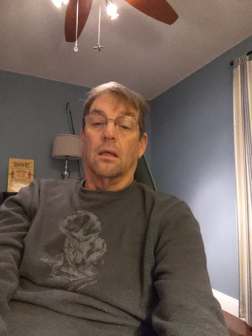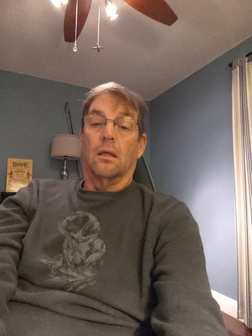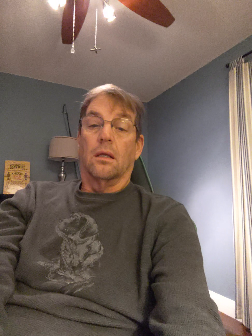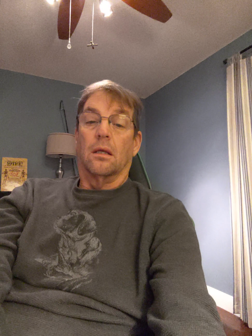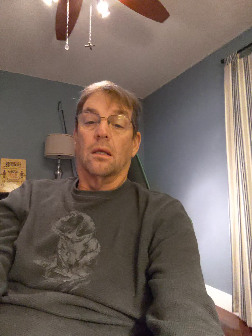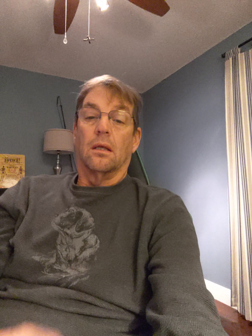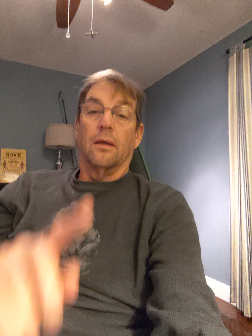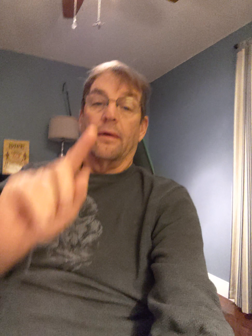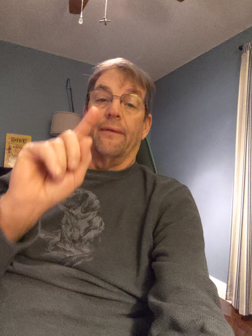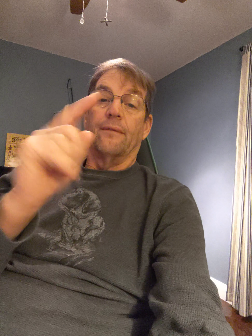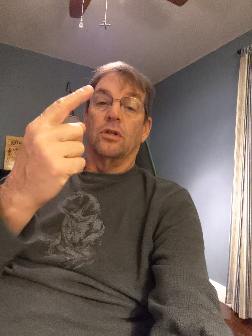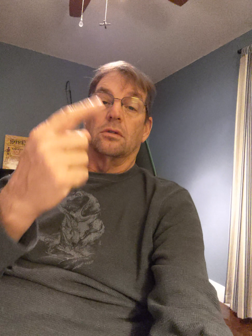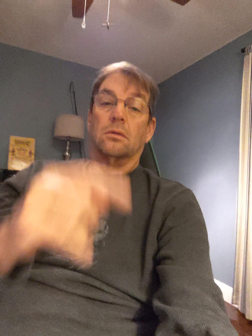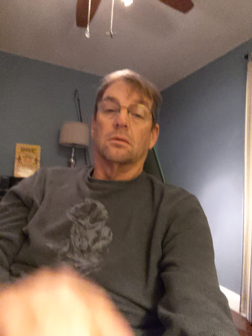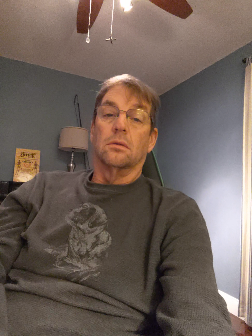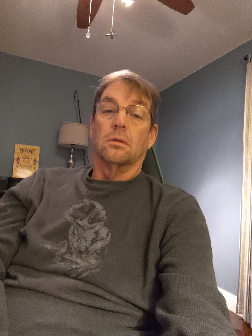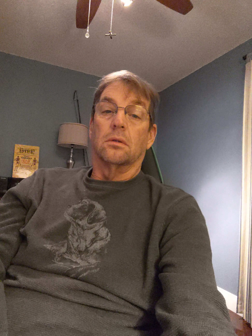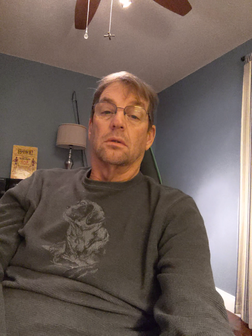first